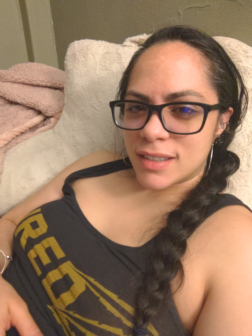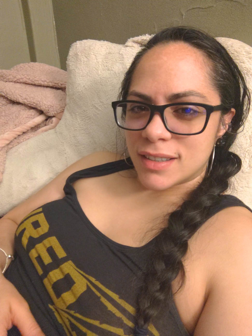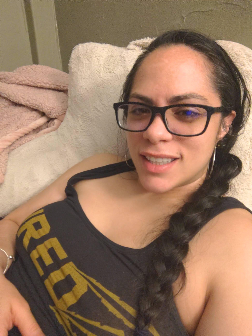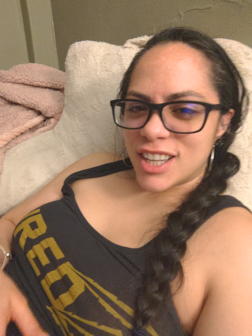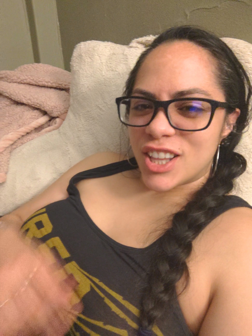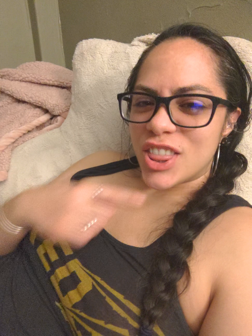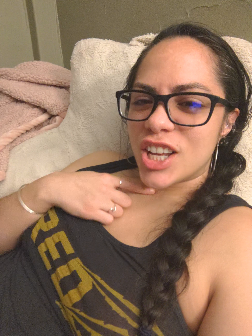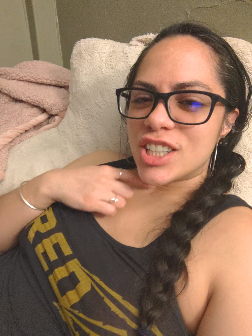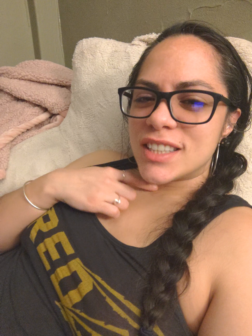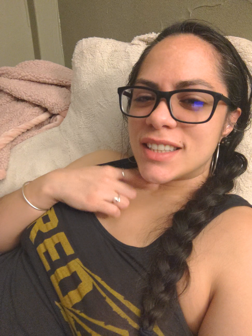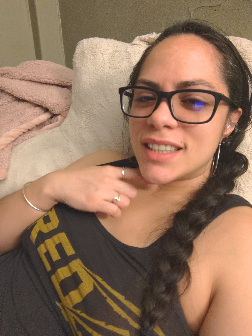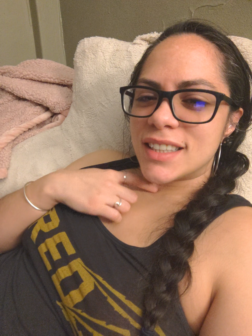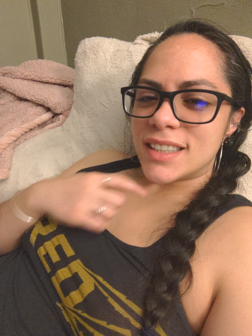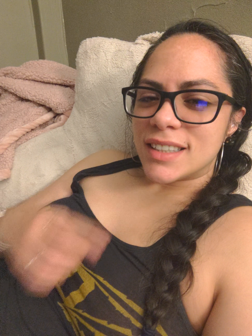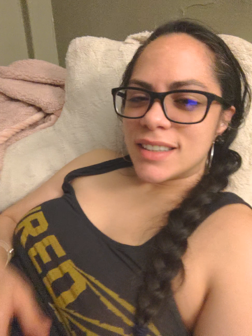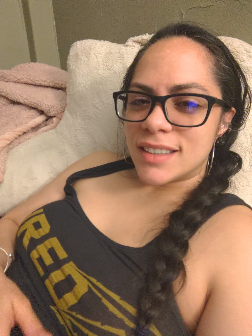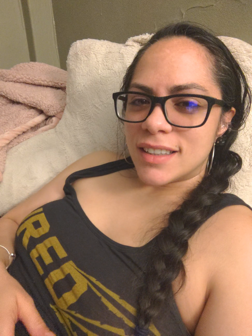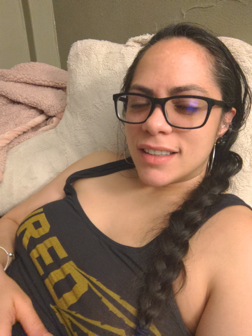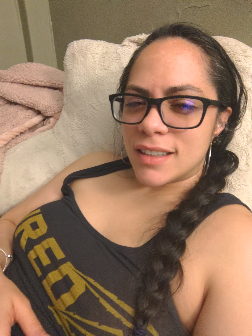thirsty